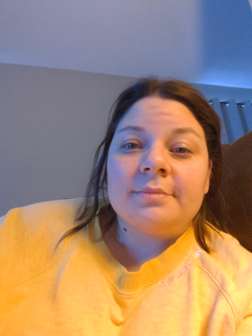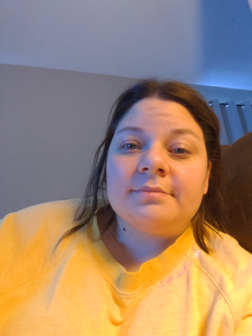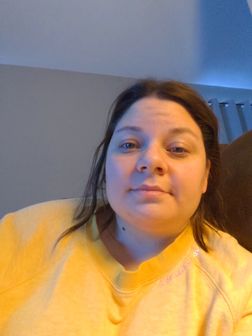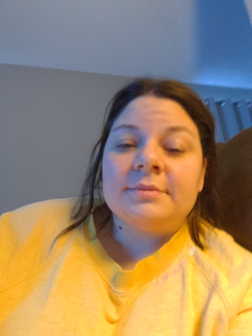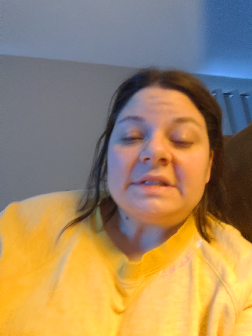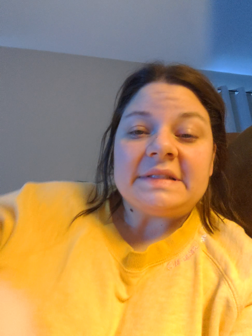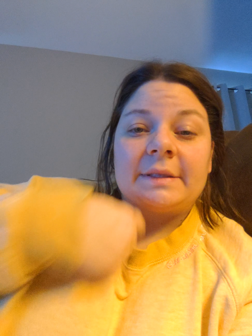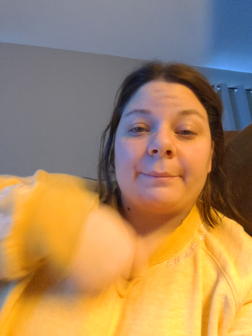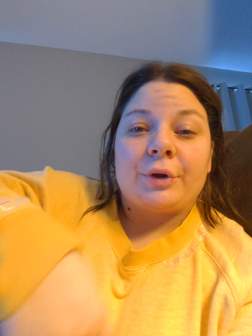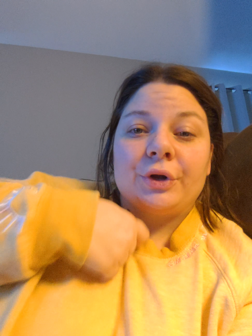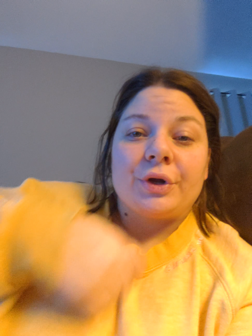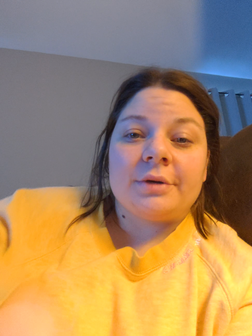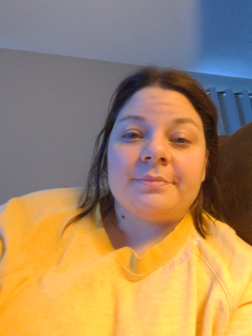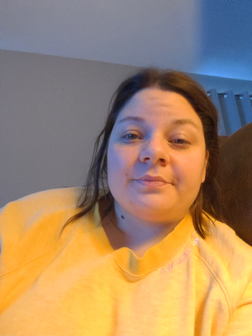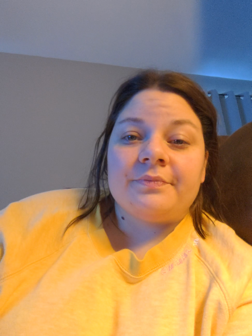zipper